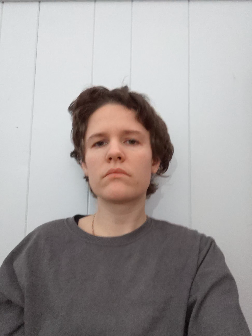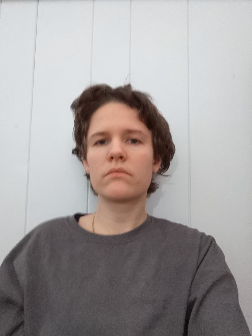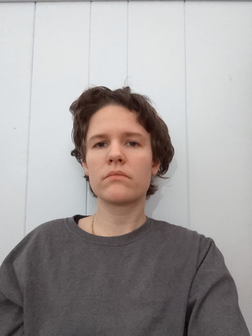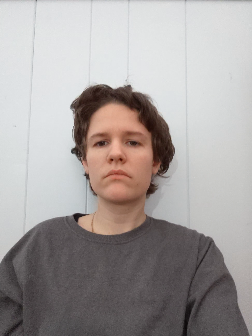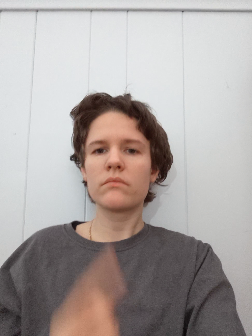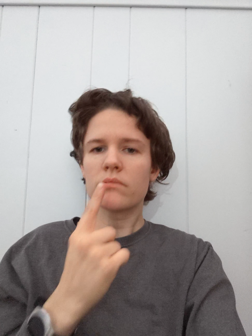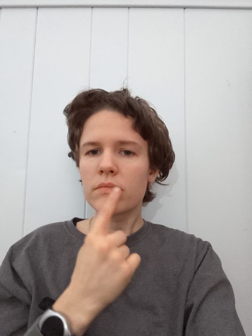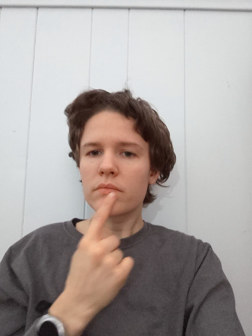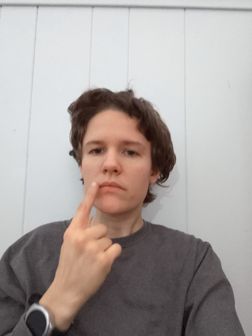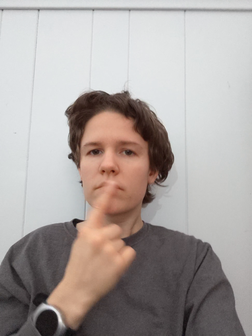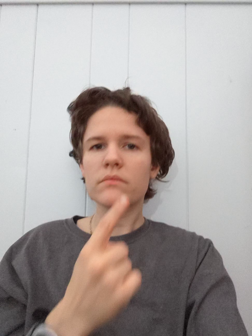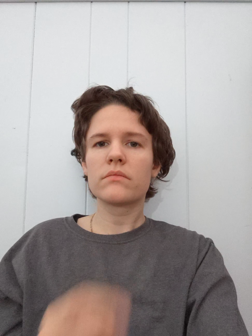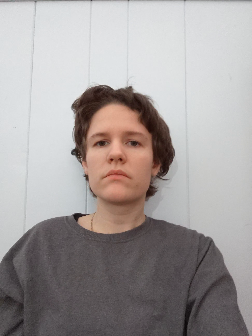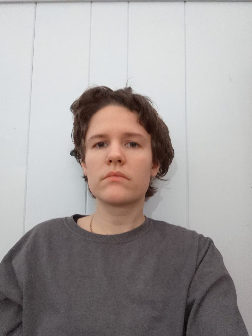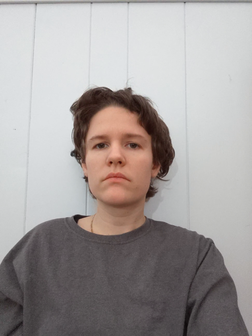mouth